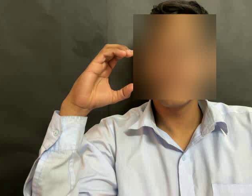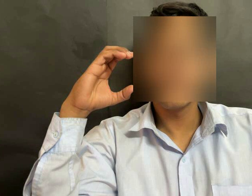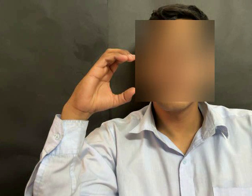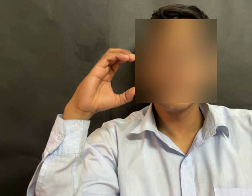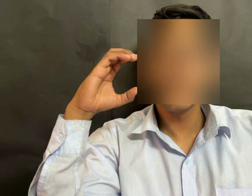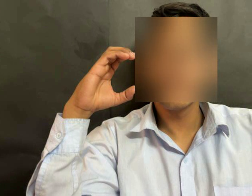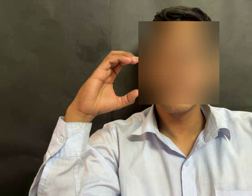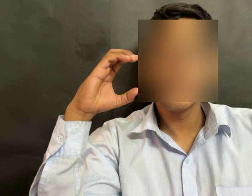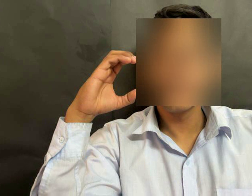C